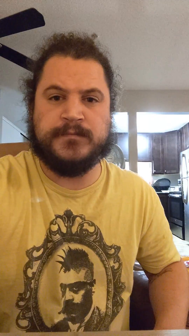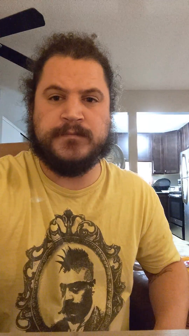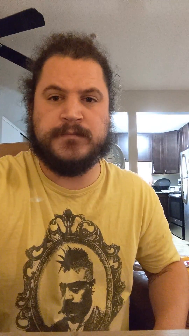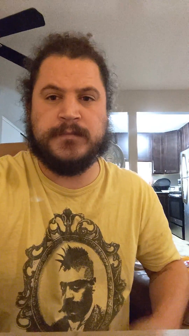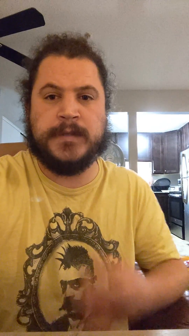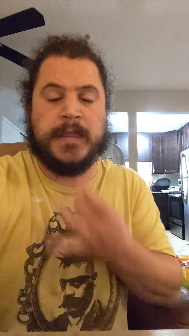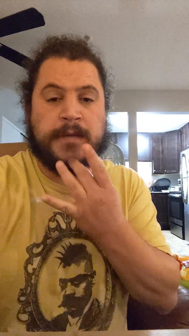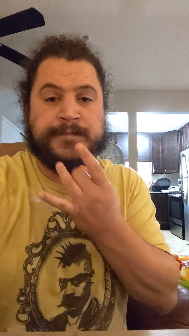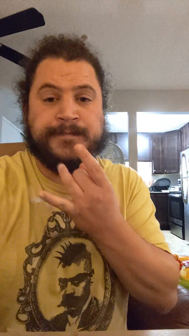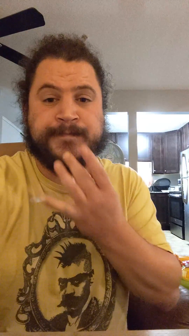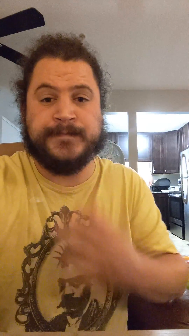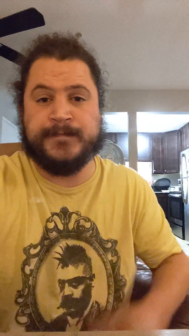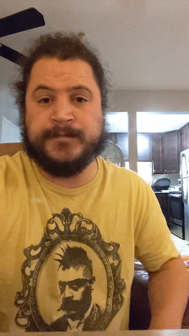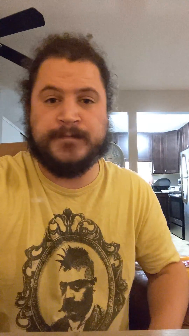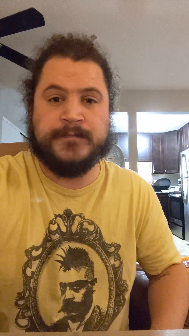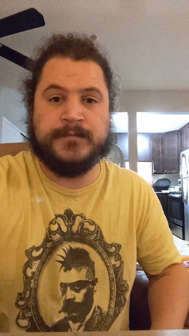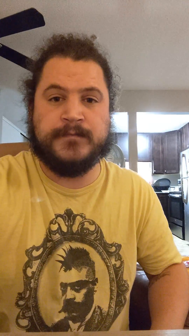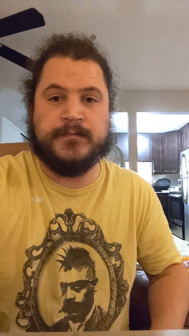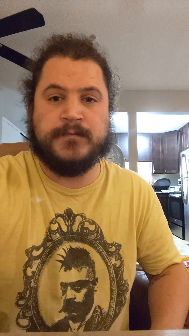light bulb